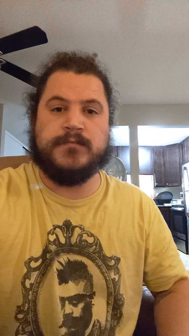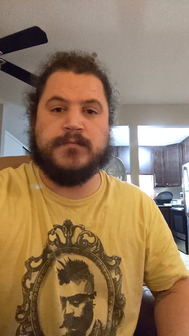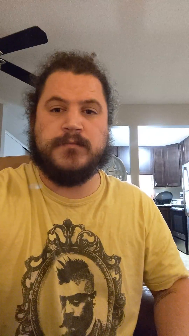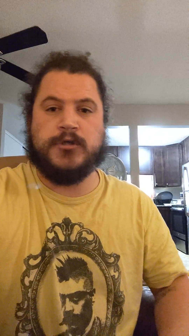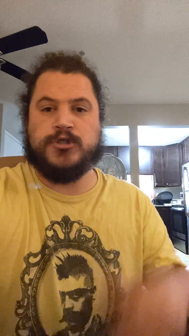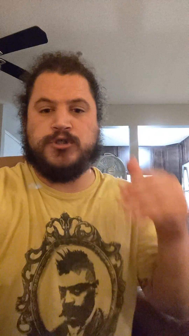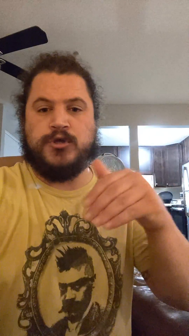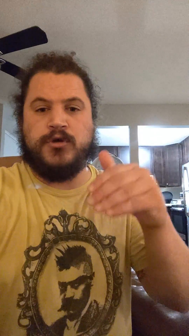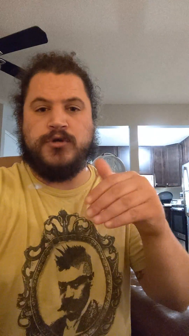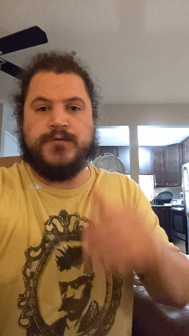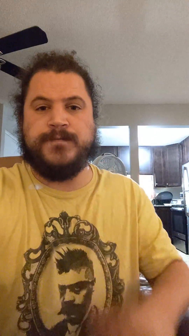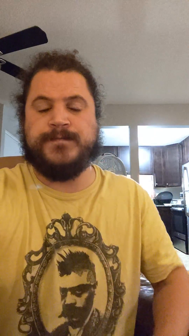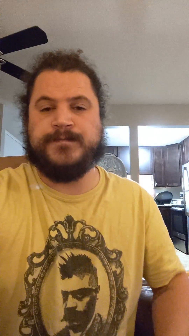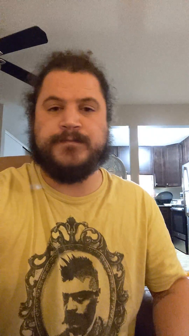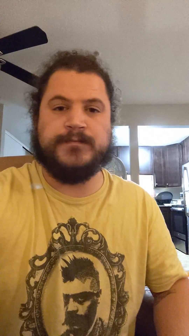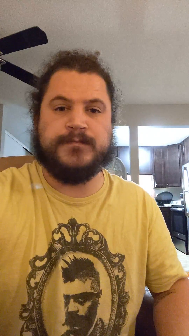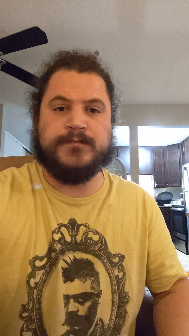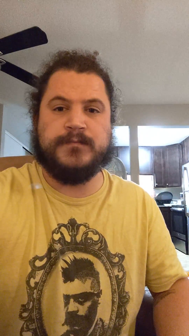doctor